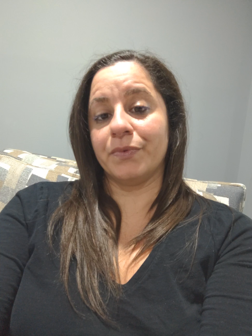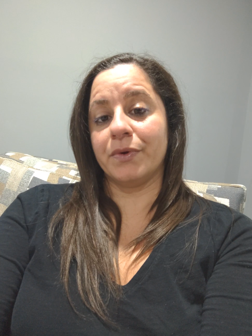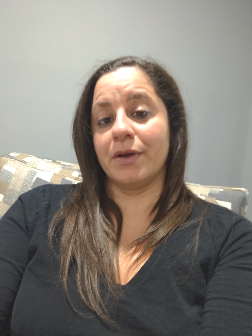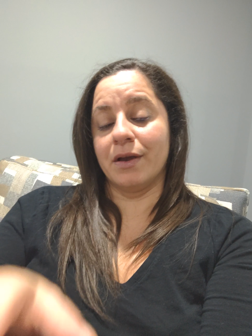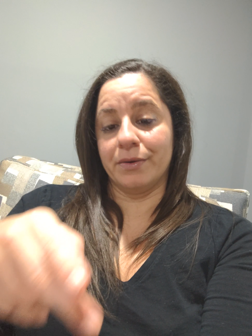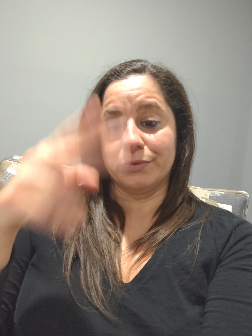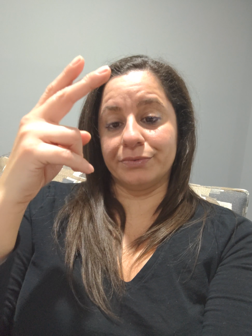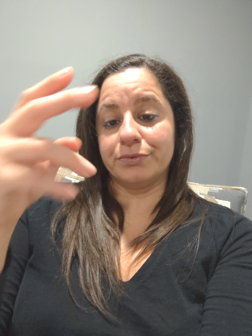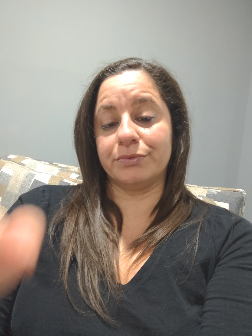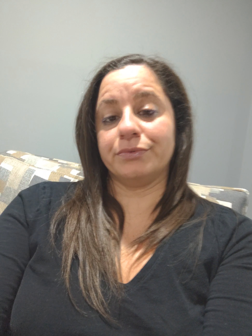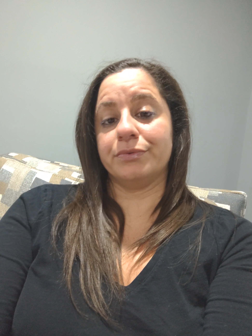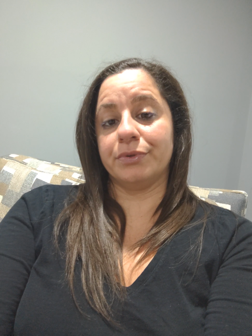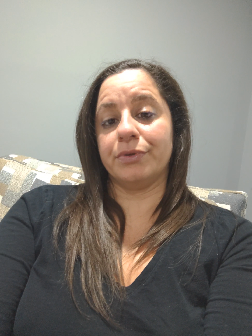high